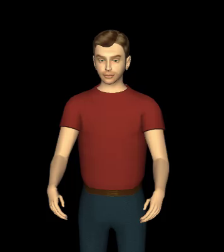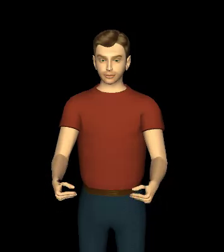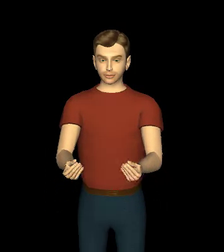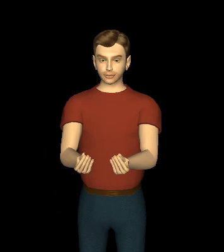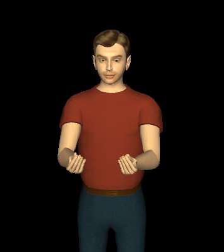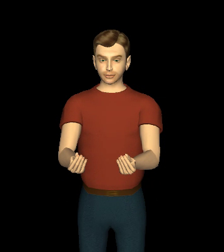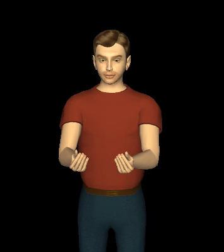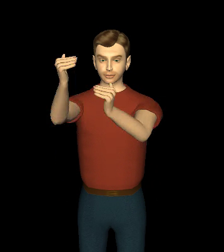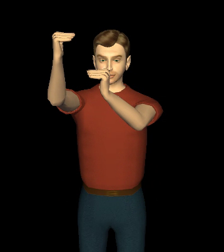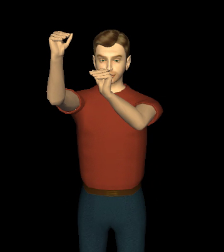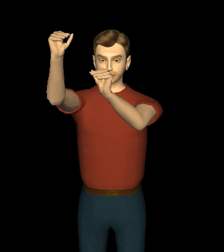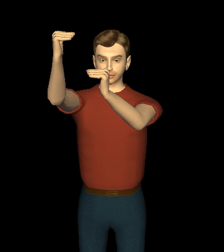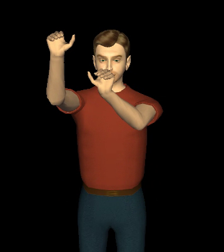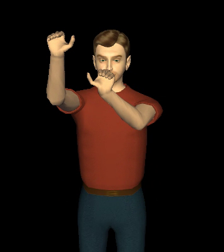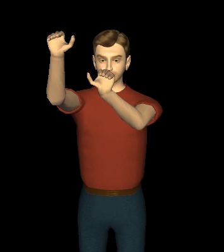أجنبي